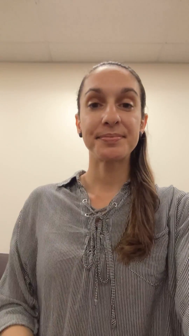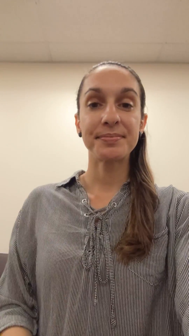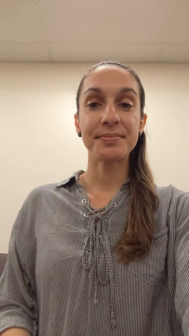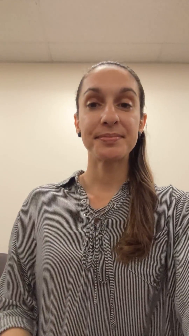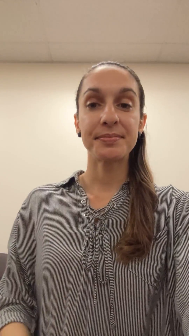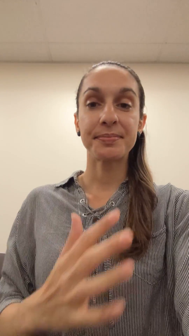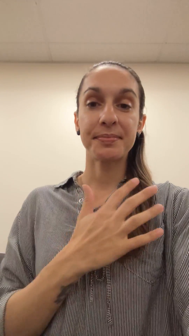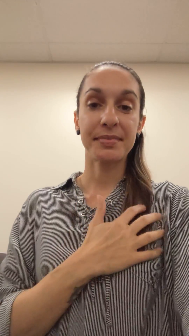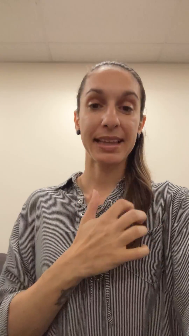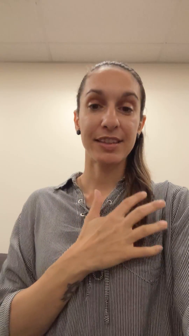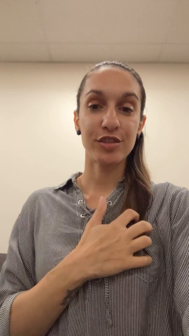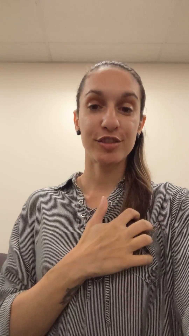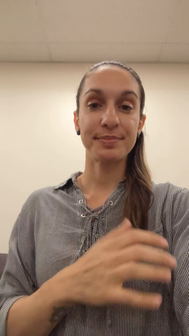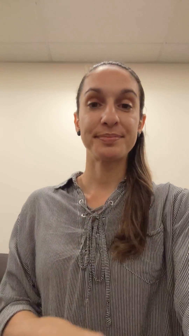bear